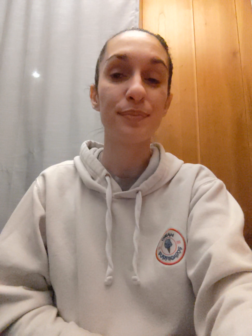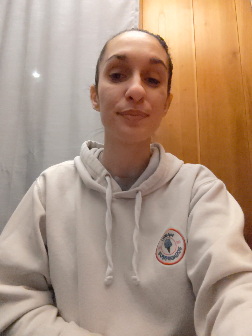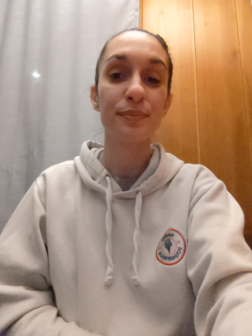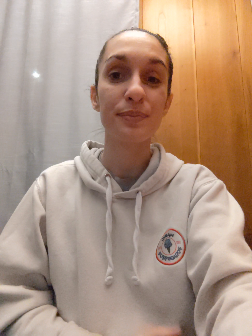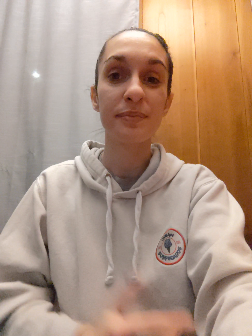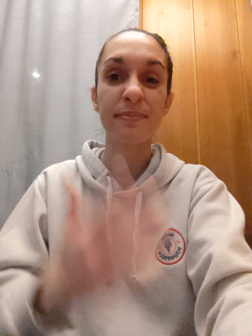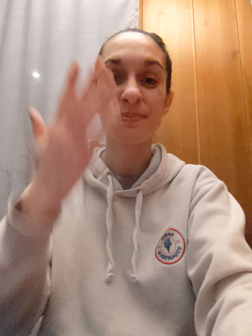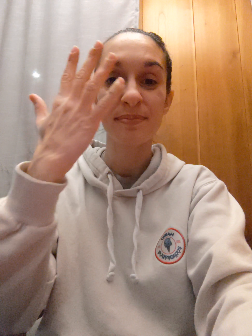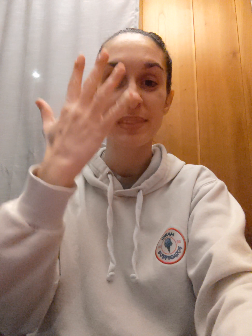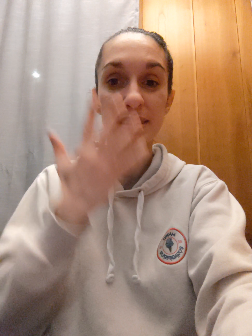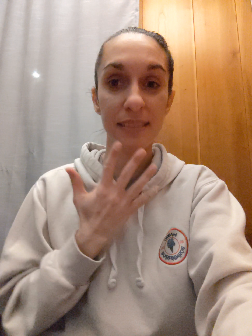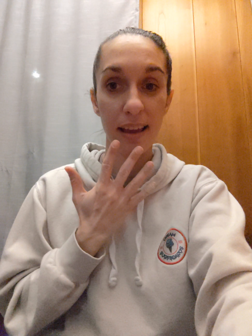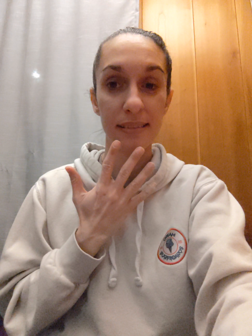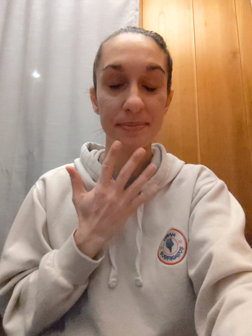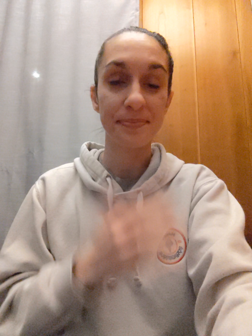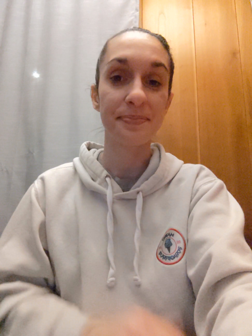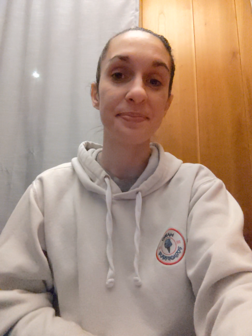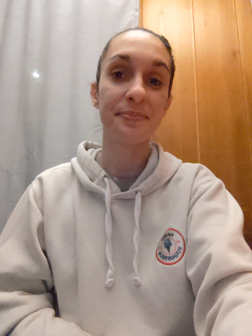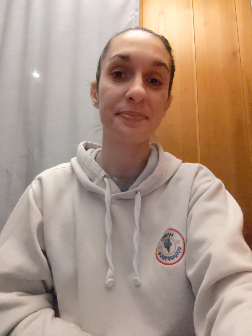sad